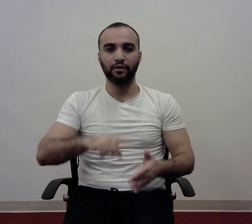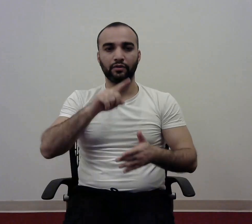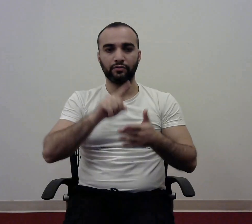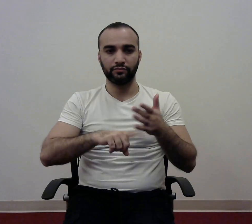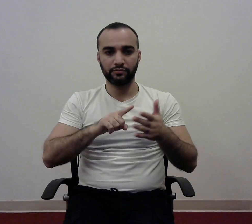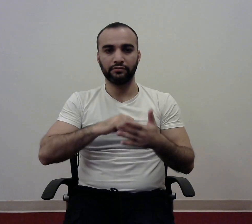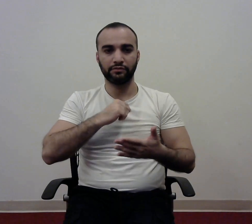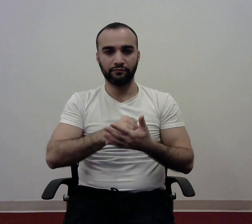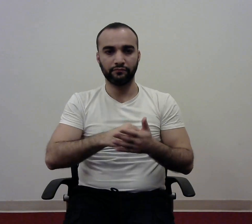notarial